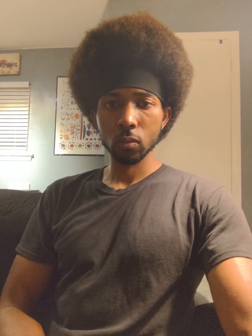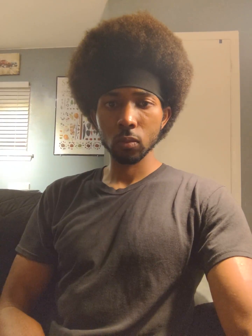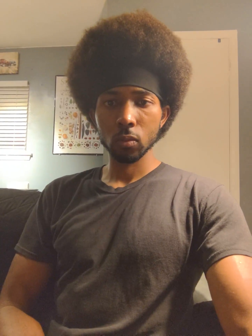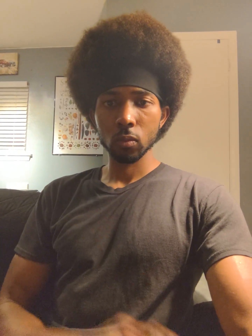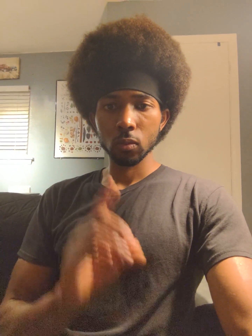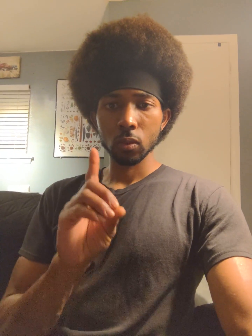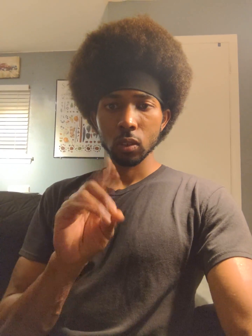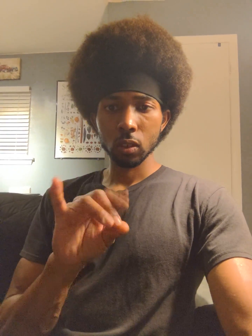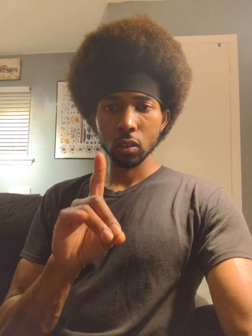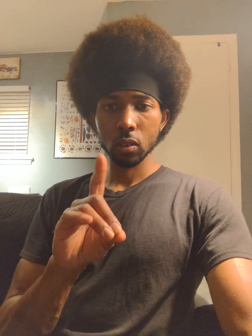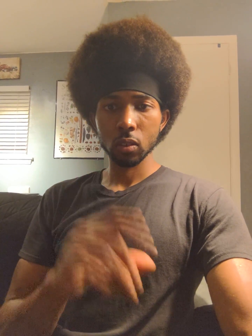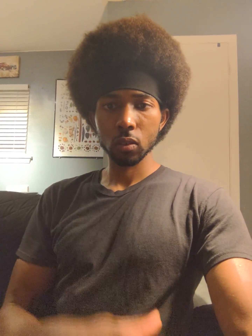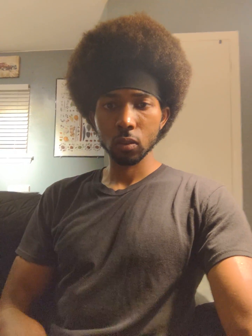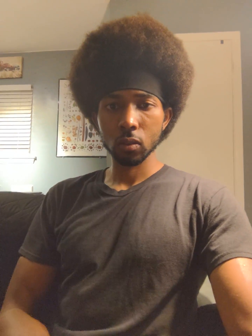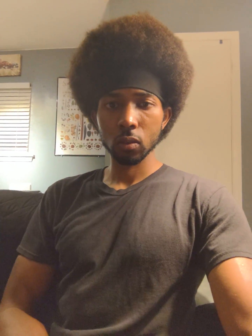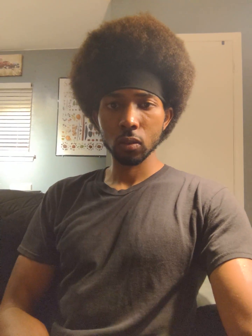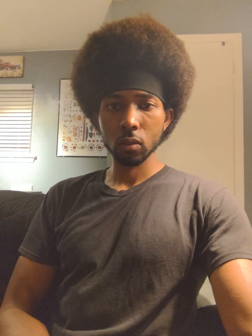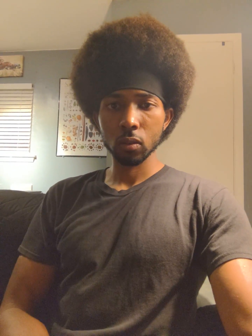did